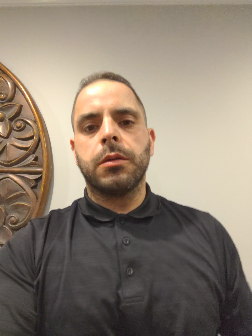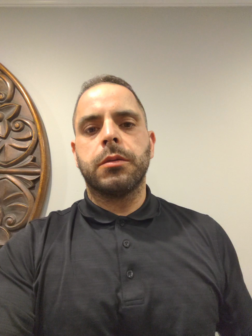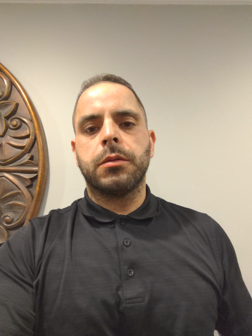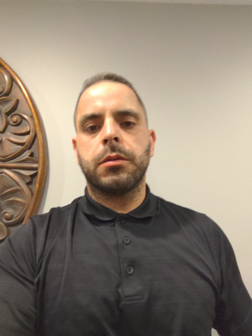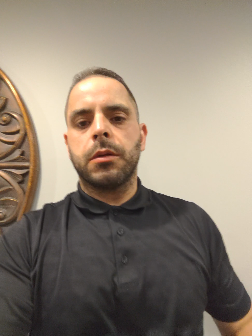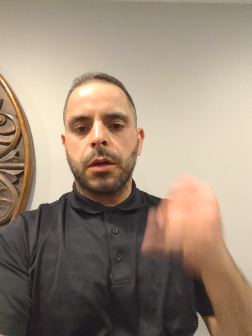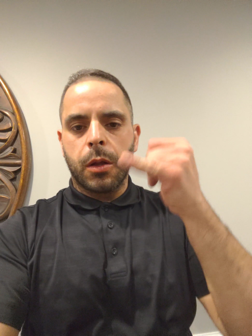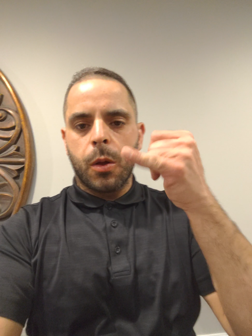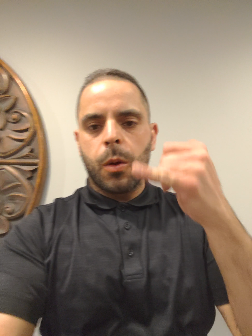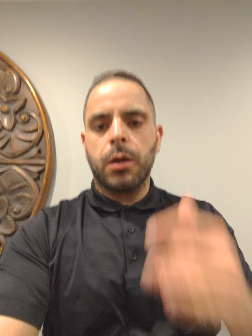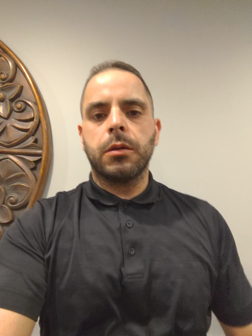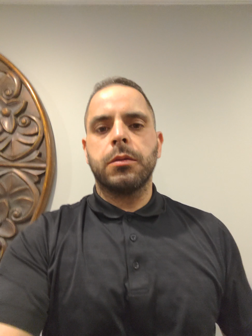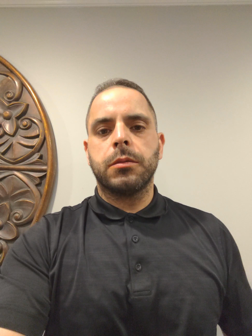yellow